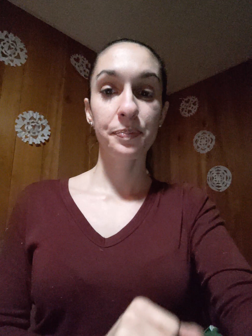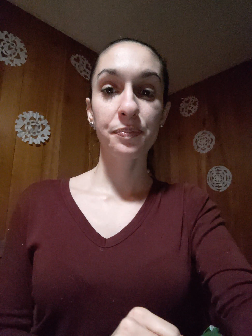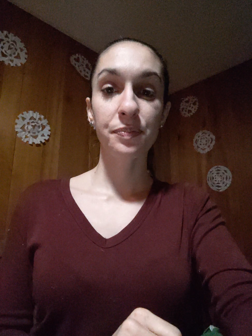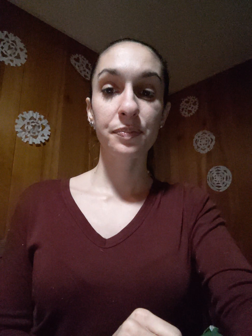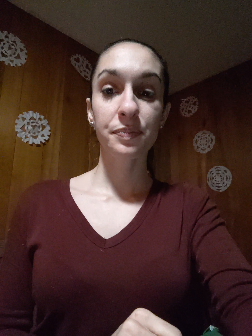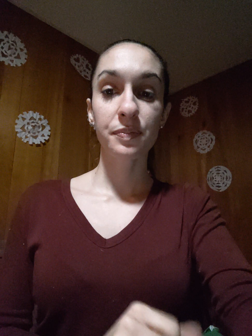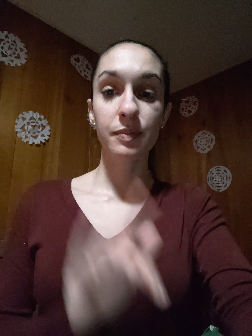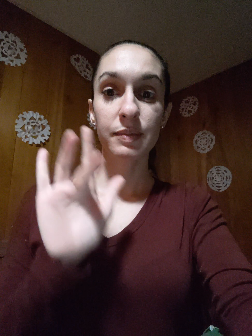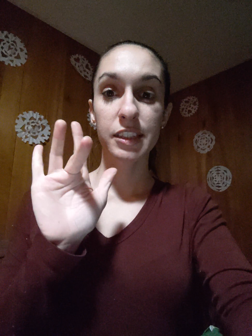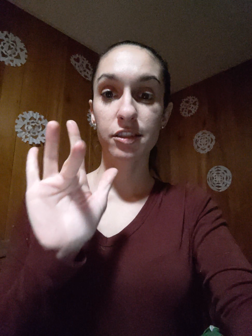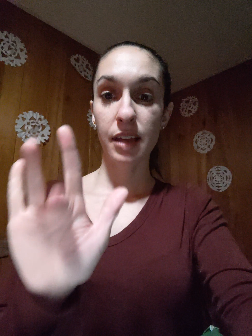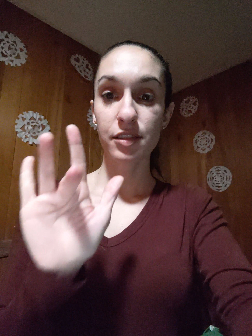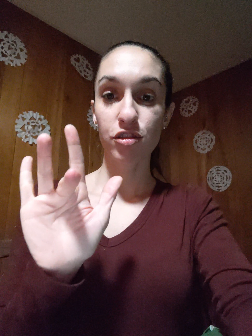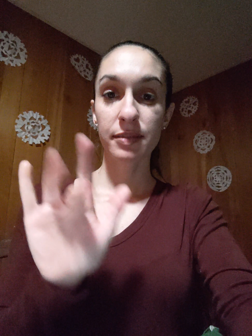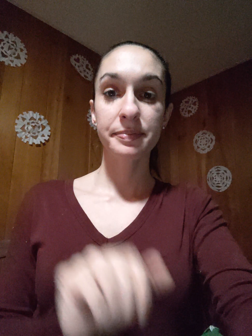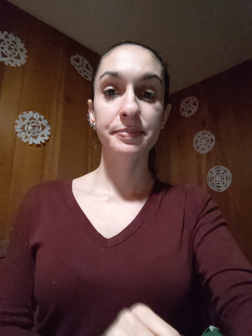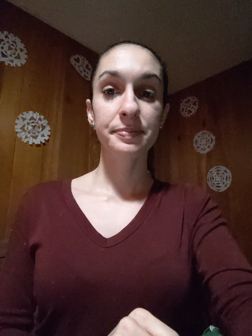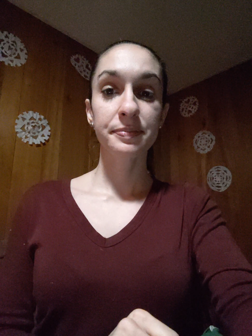touch